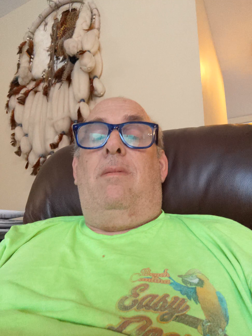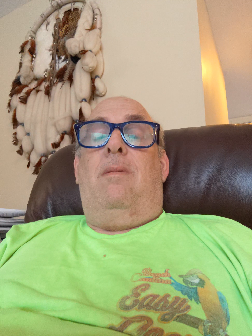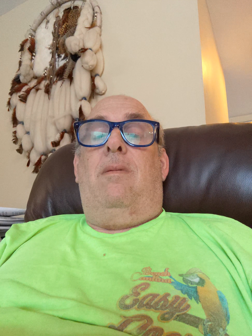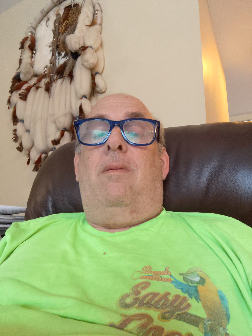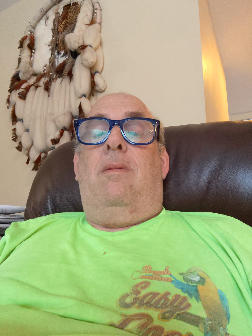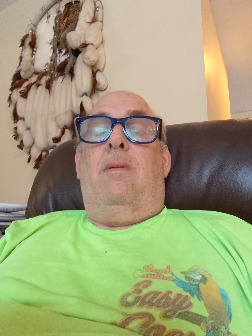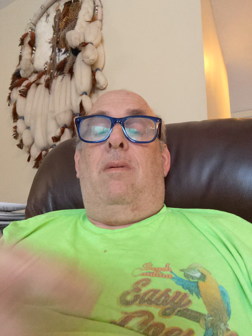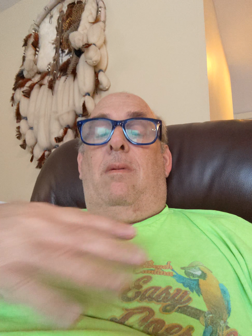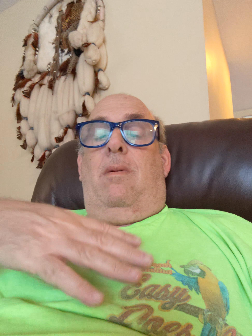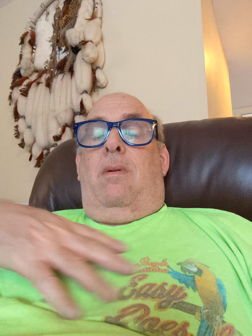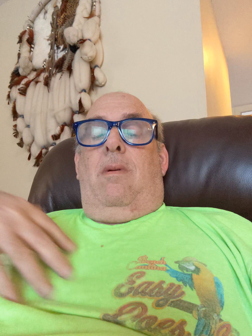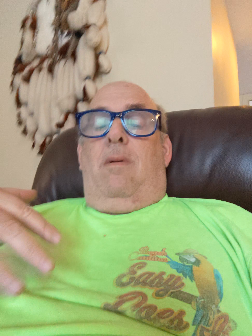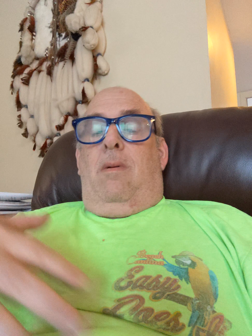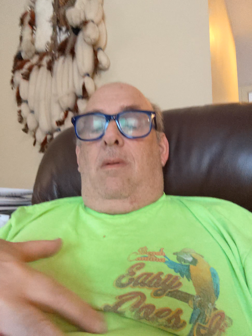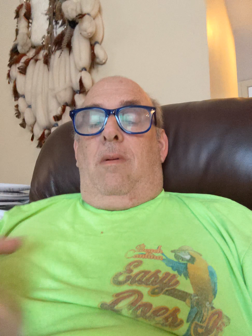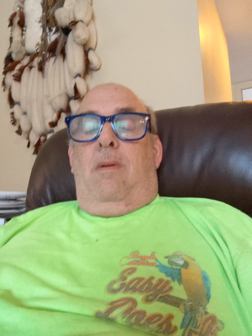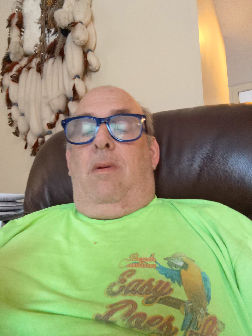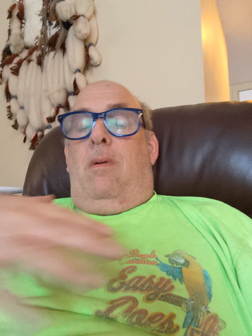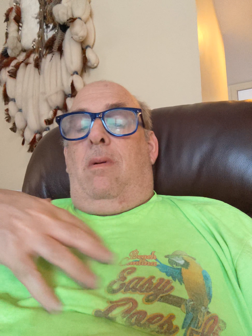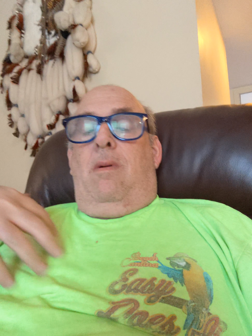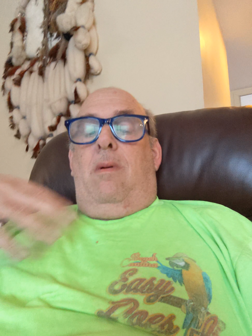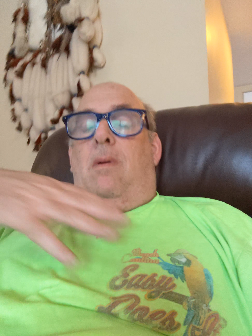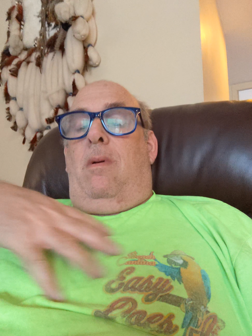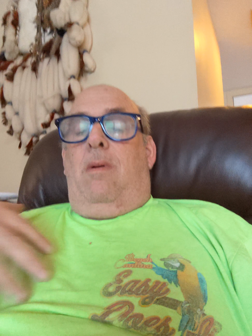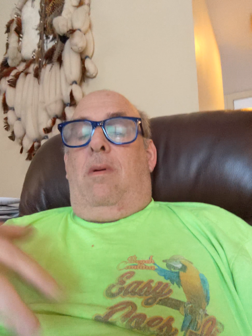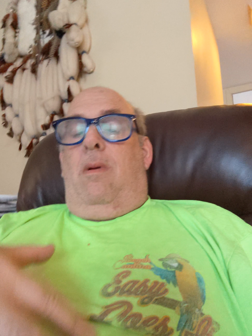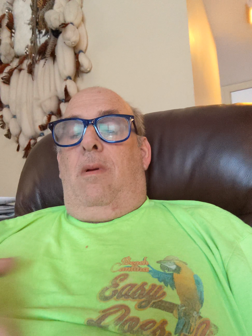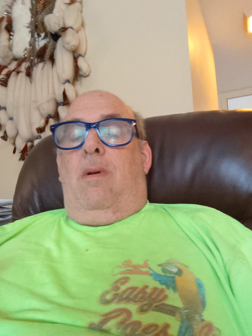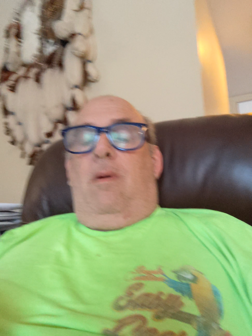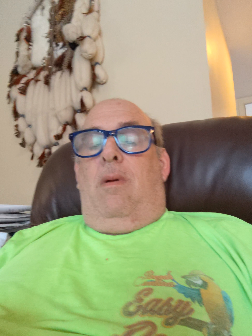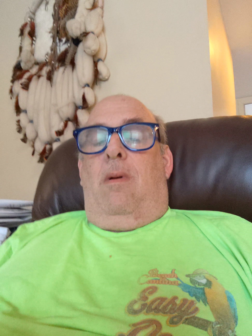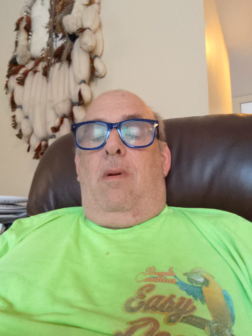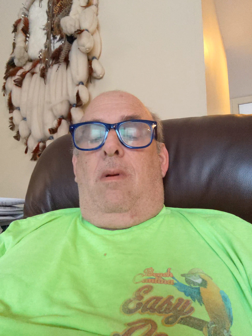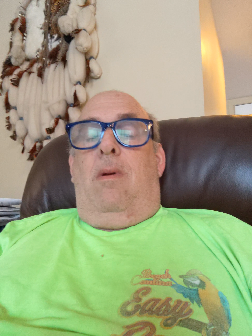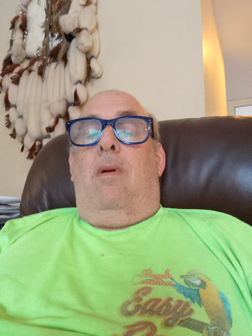zebra